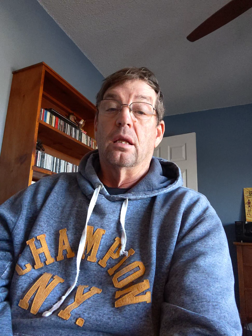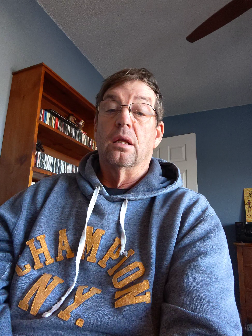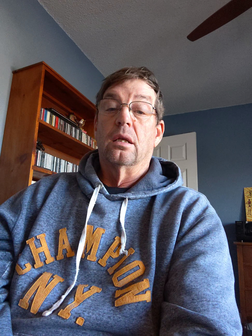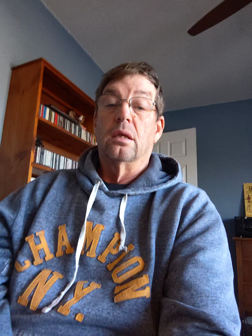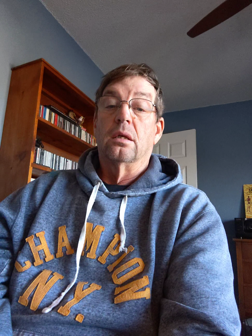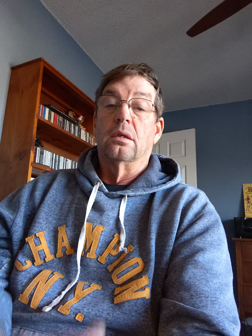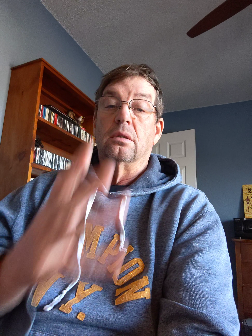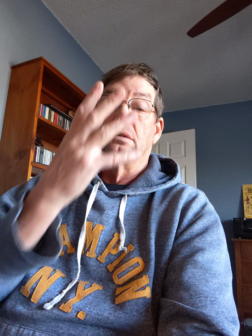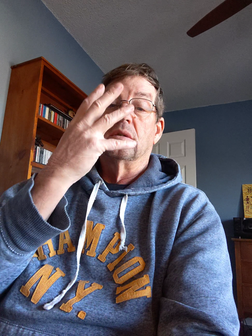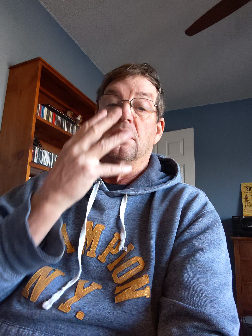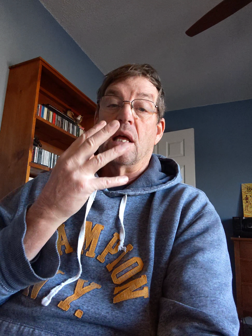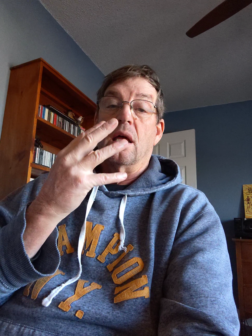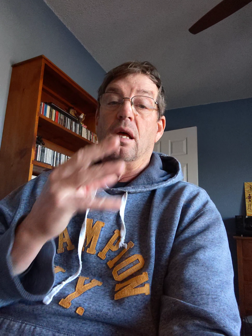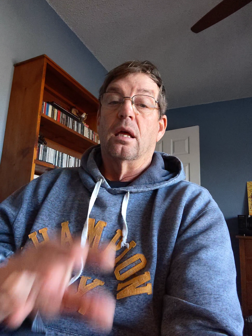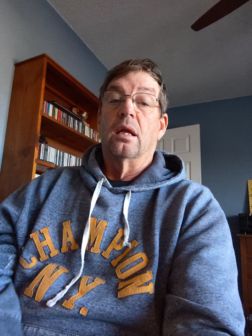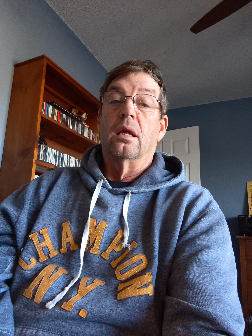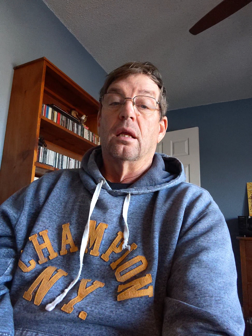sad